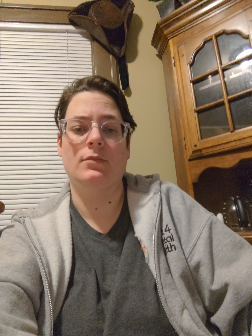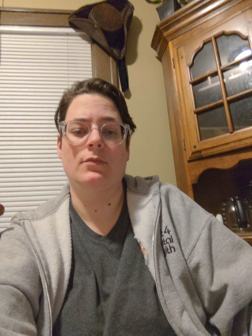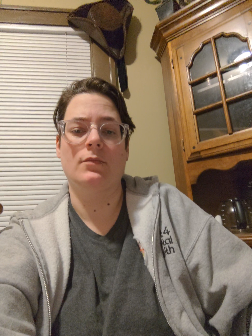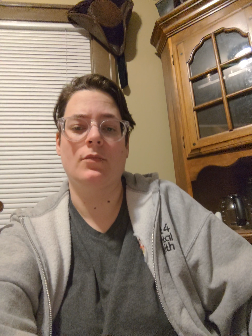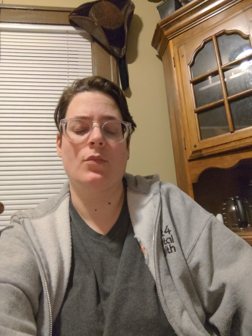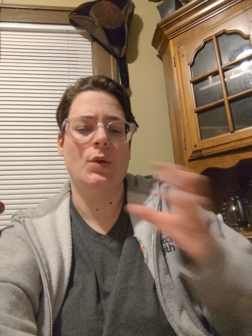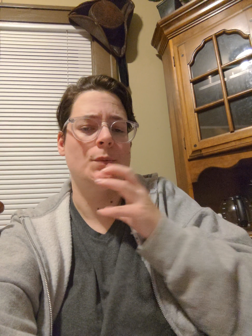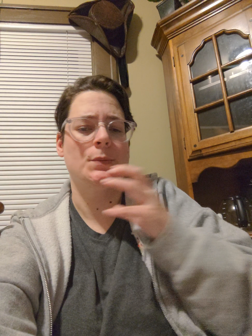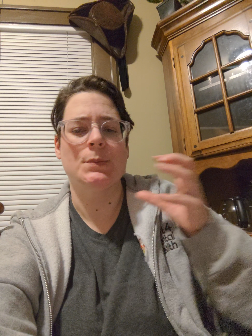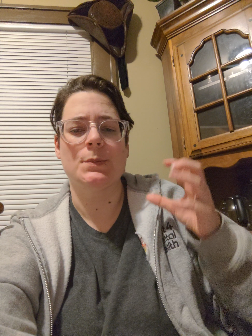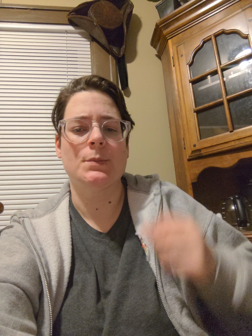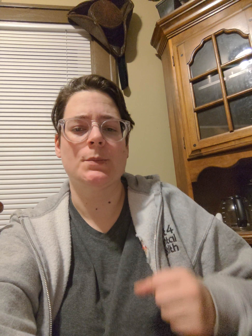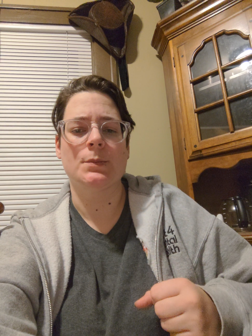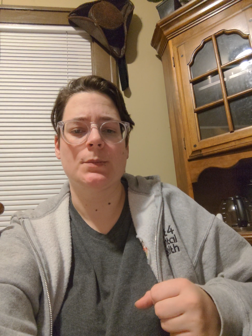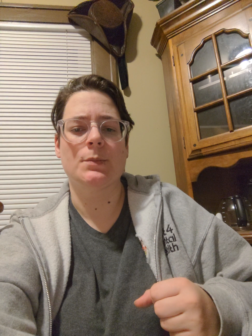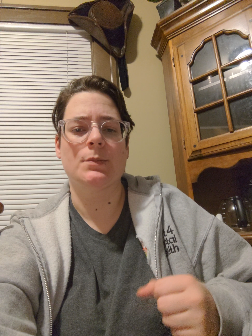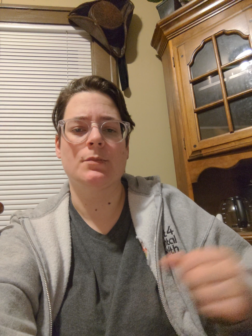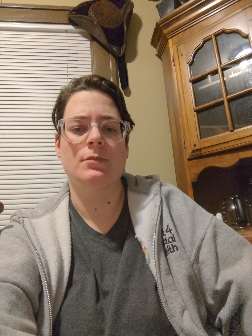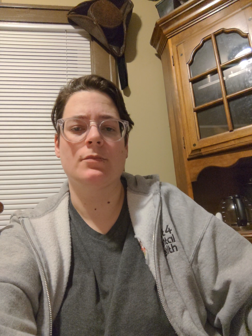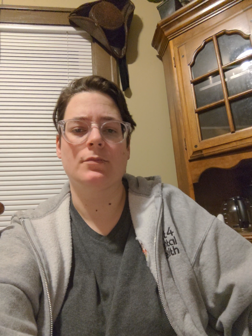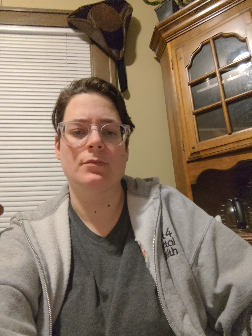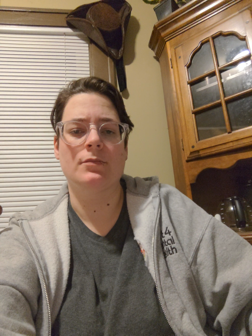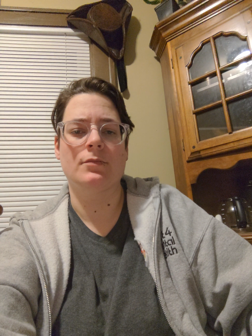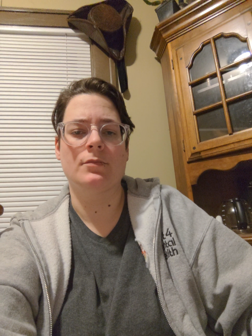old